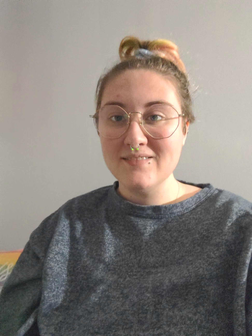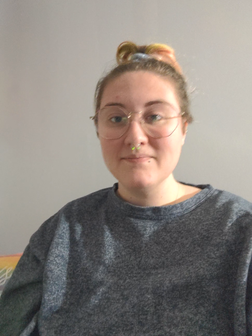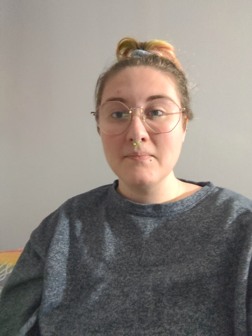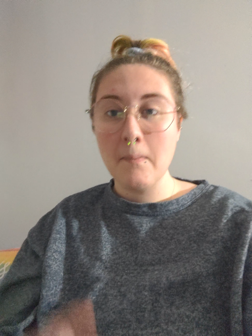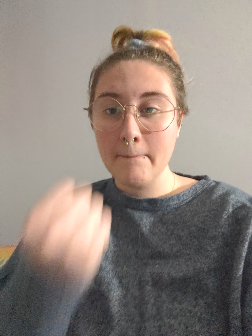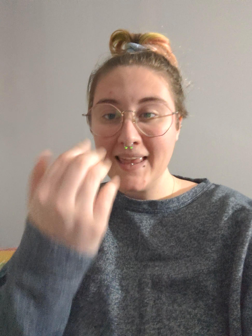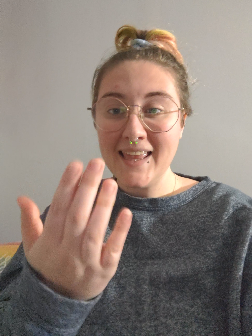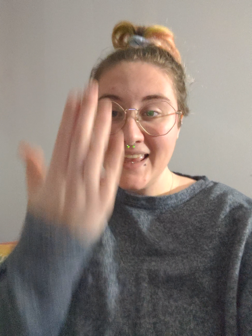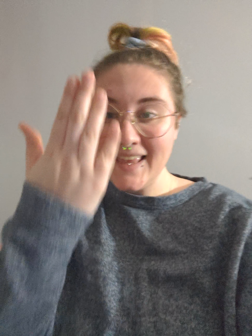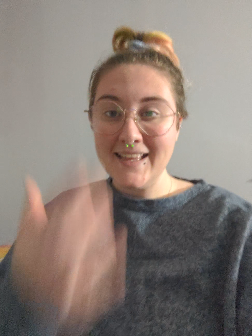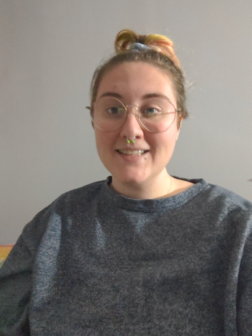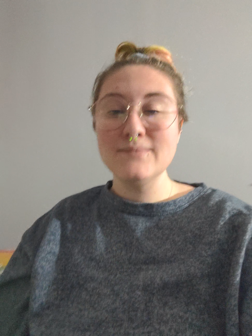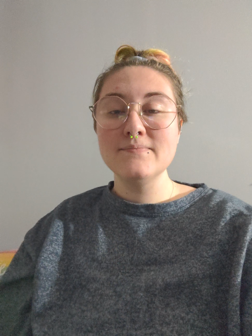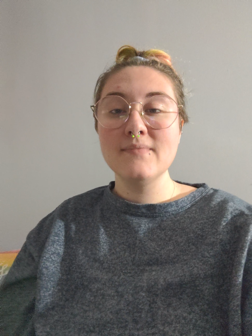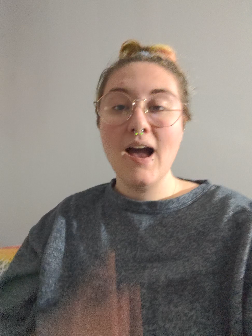mitten